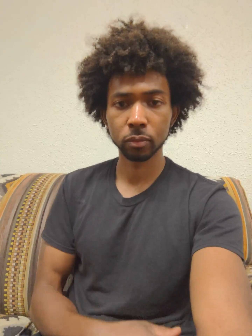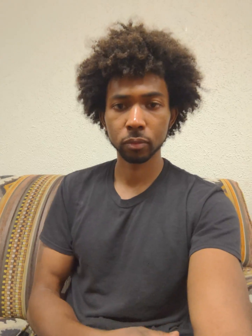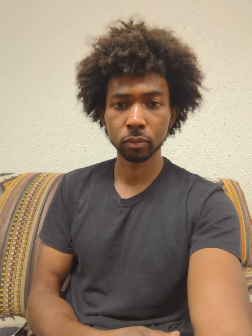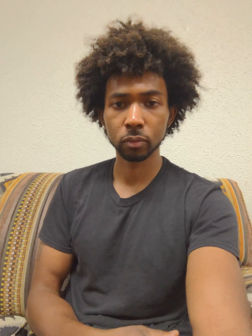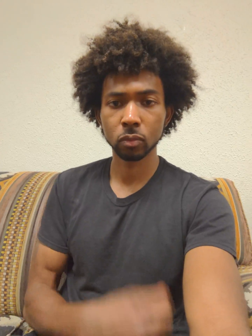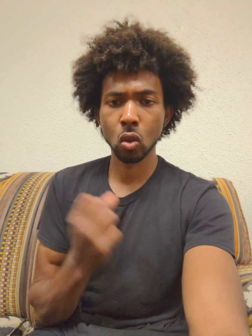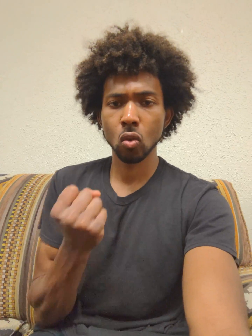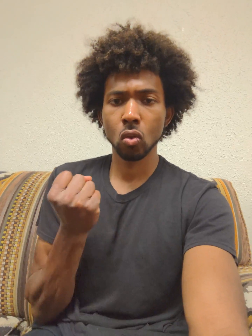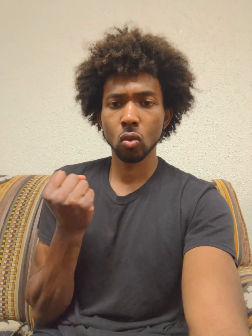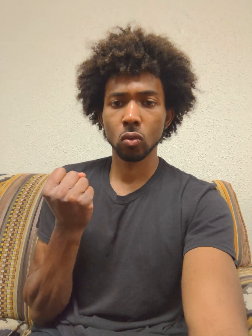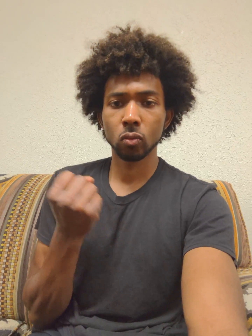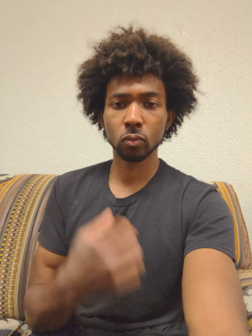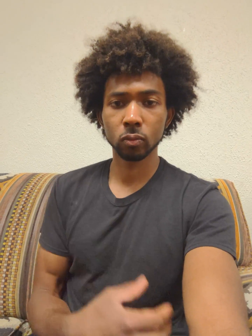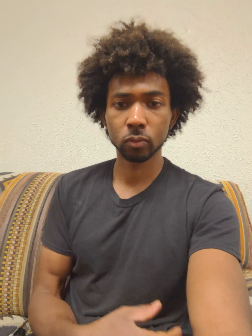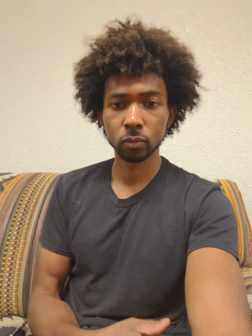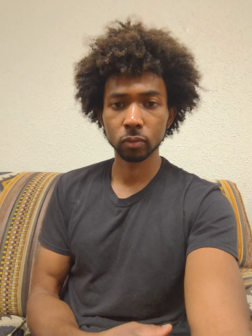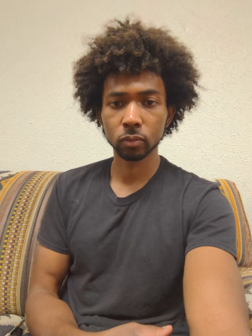hold